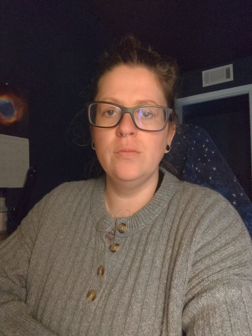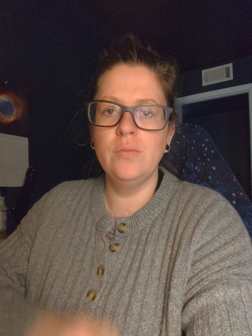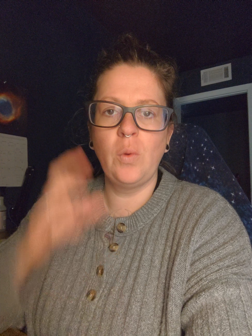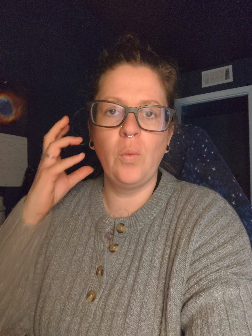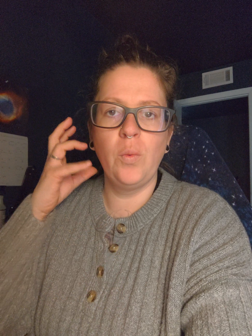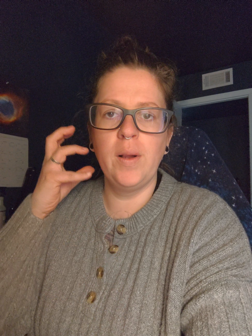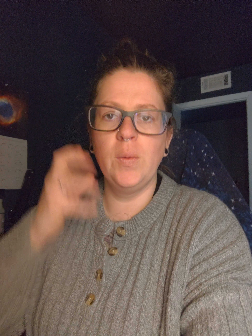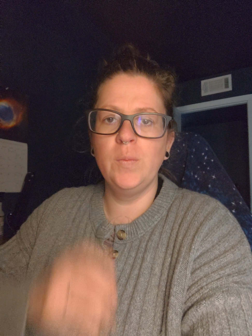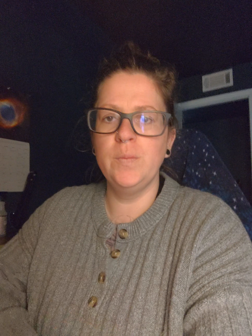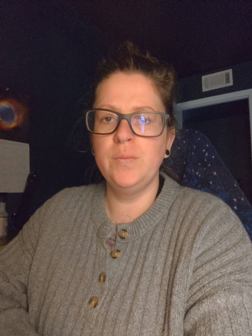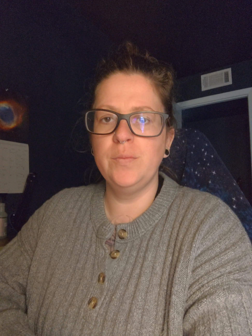radio